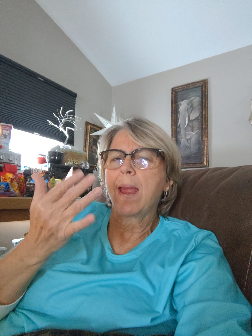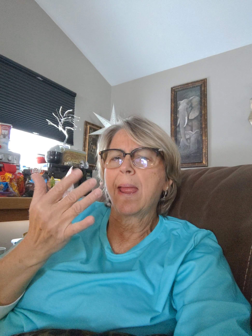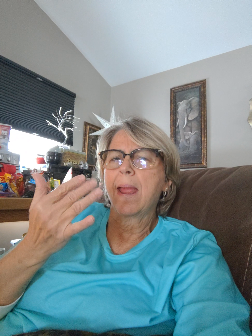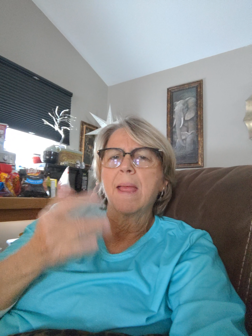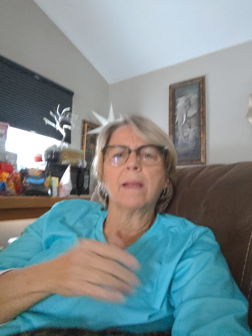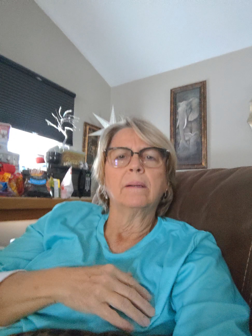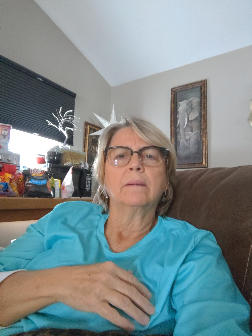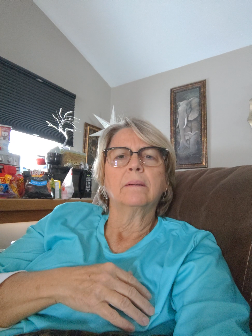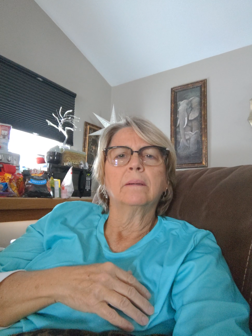wait